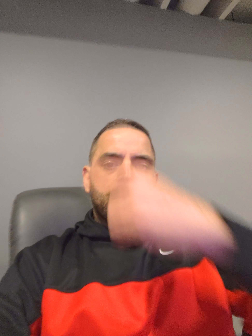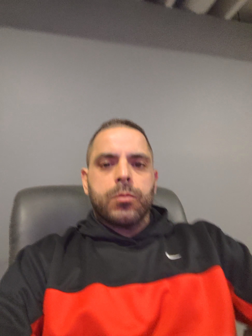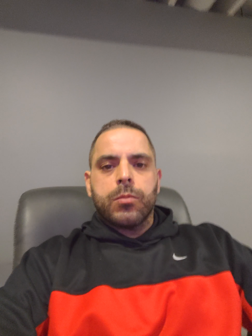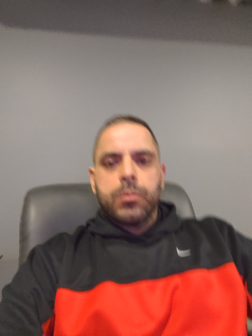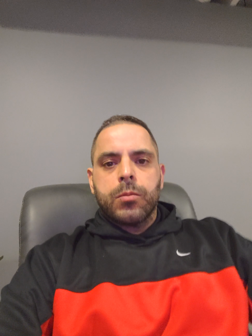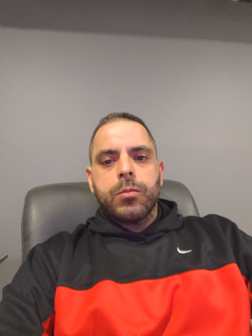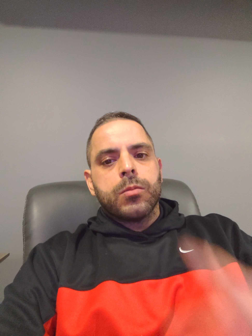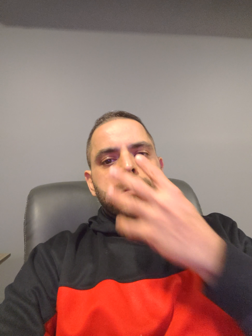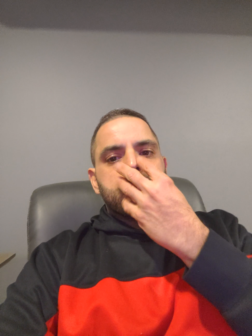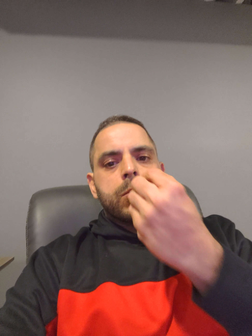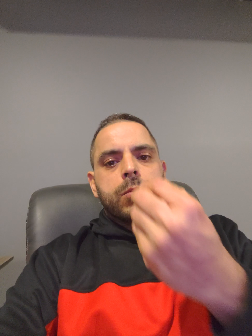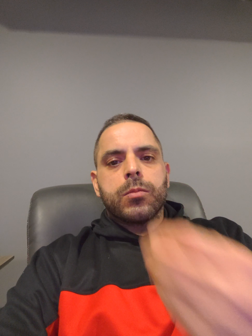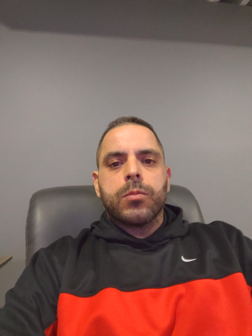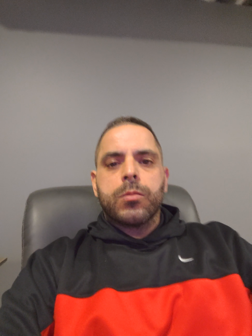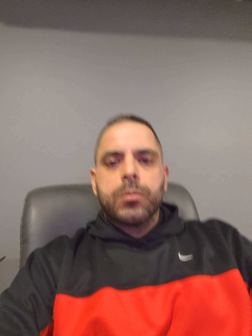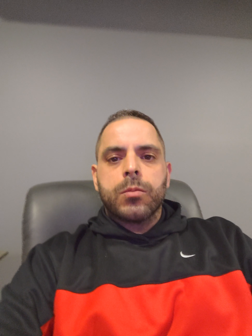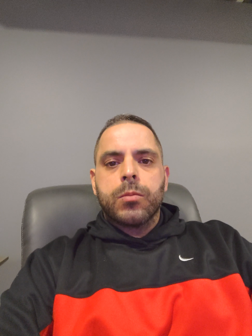wolf